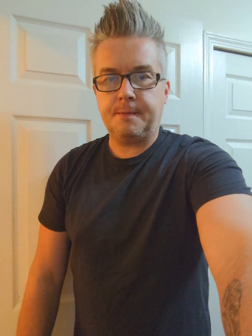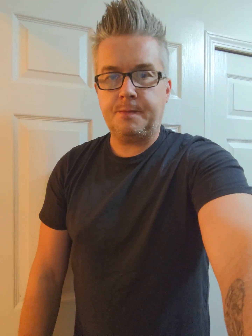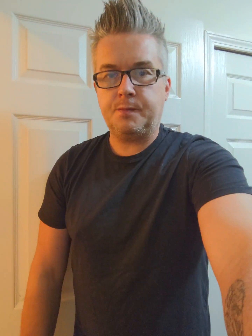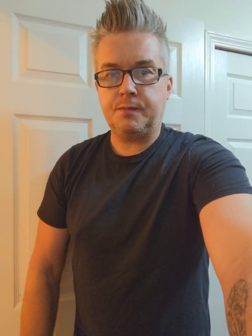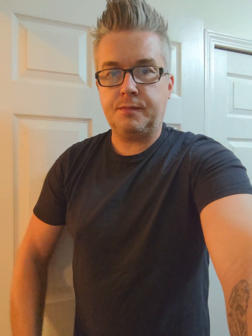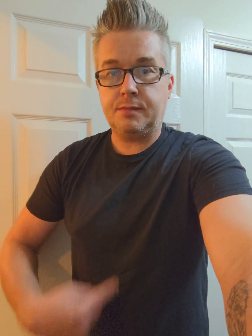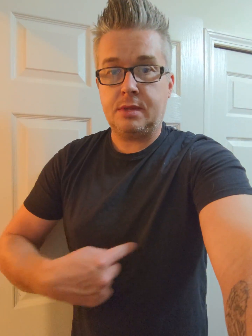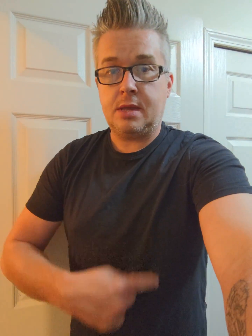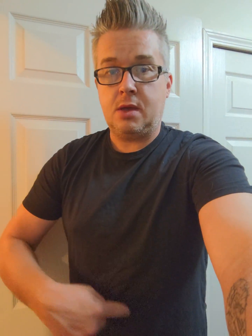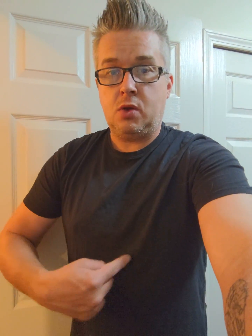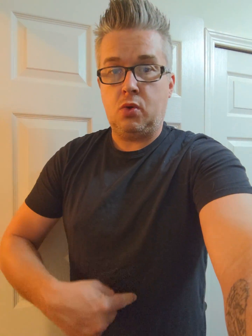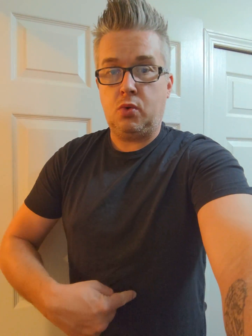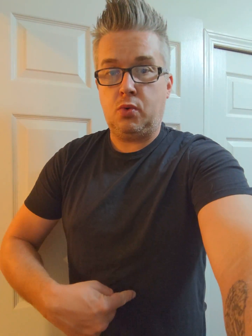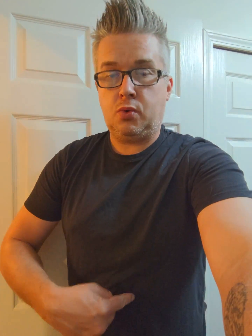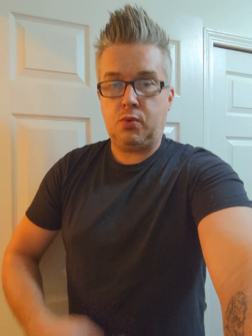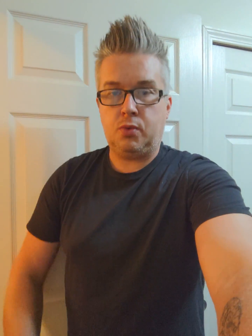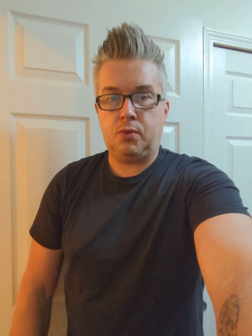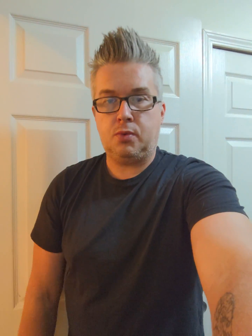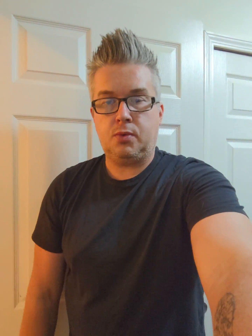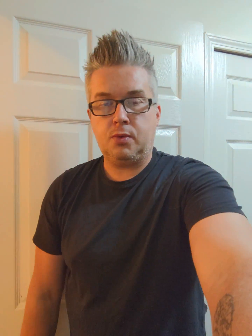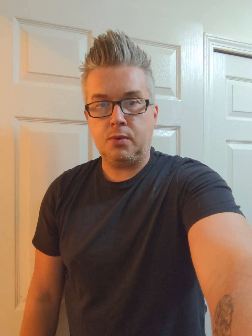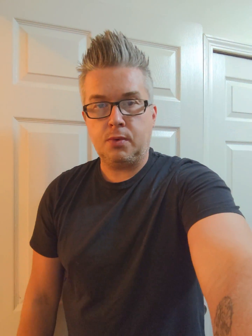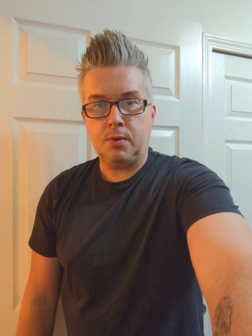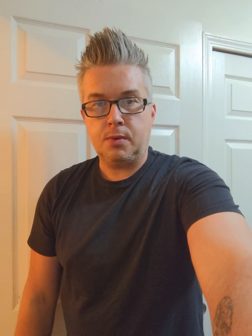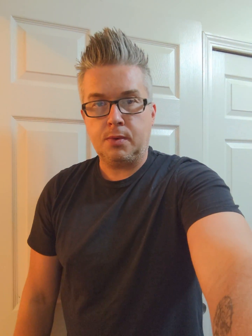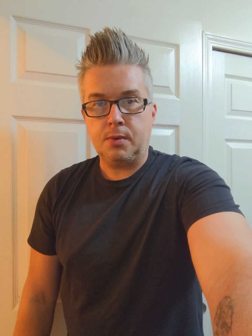belly button